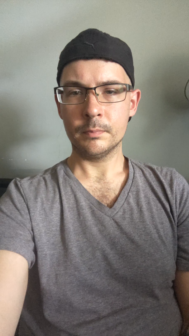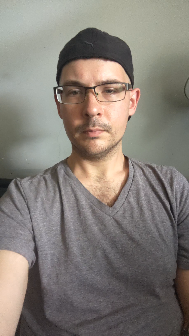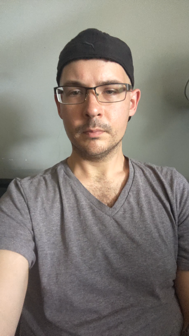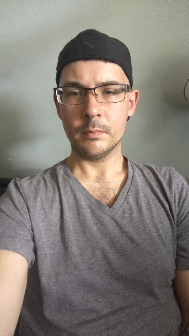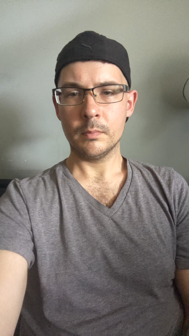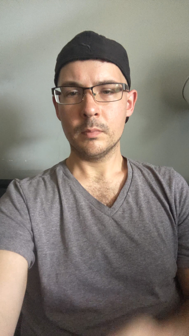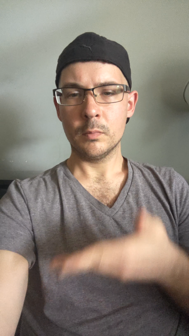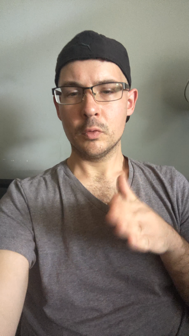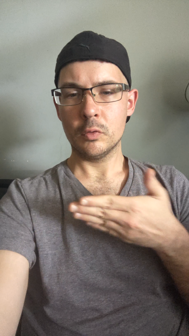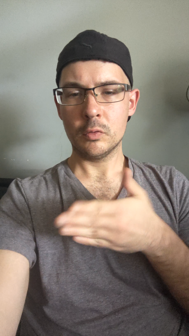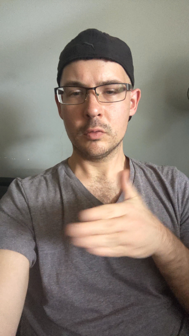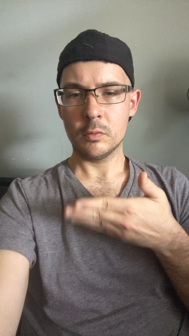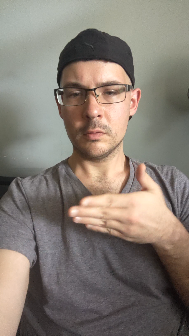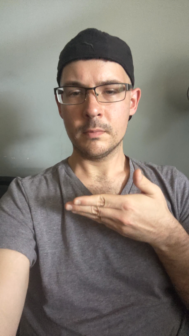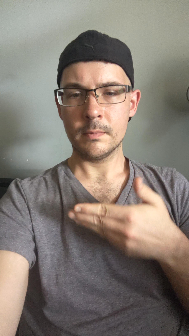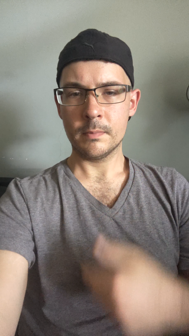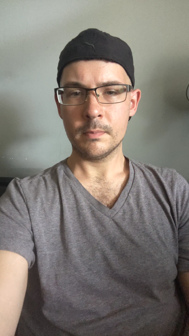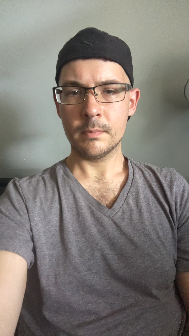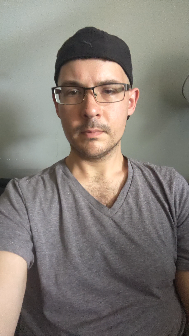cook